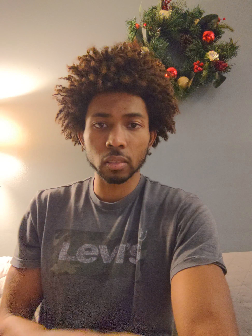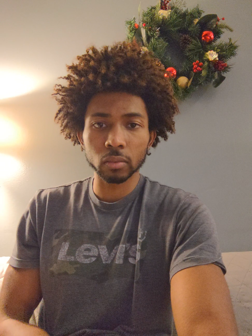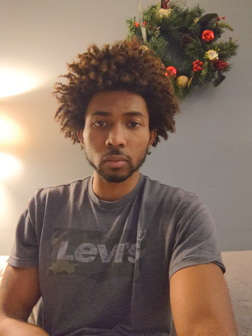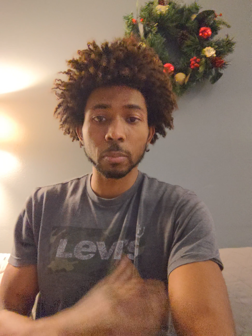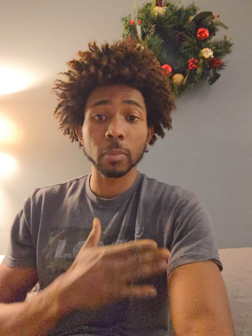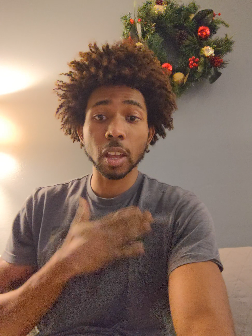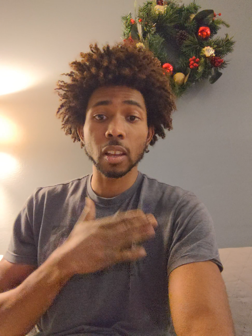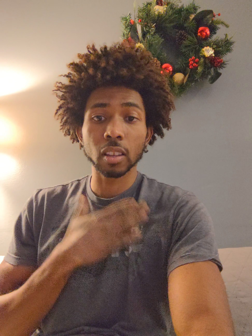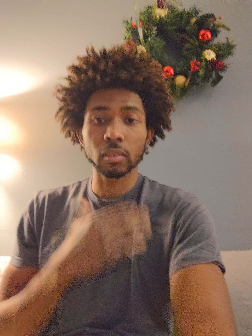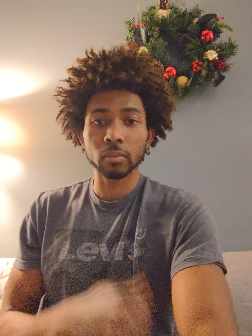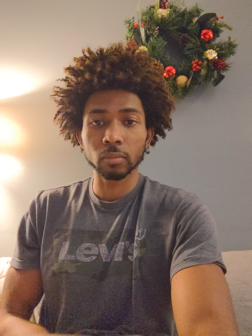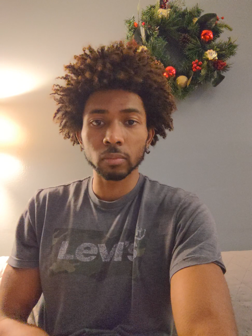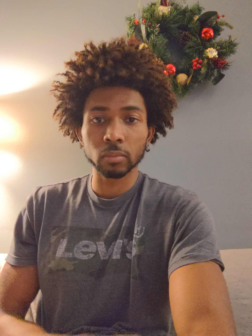happy